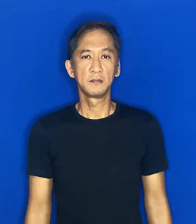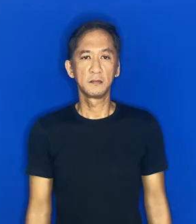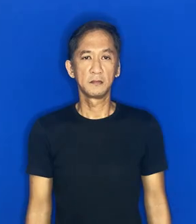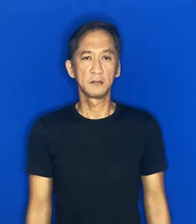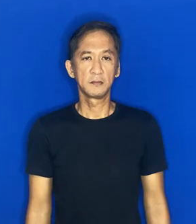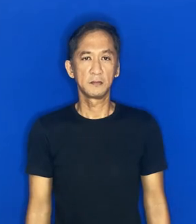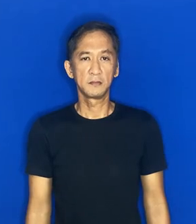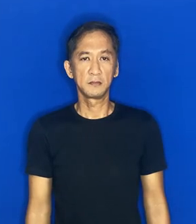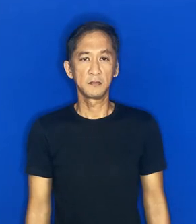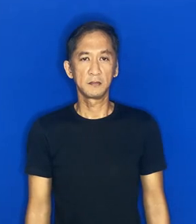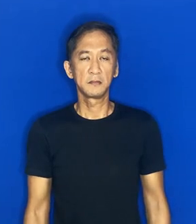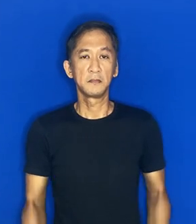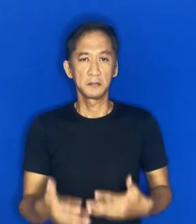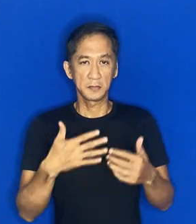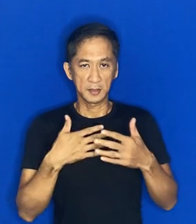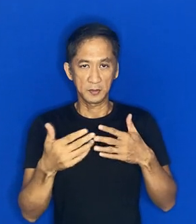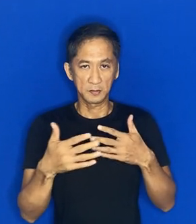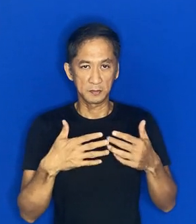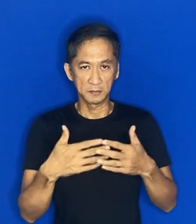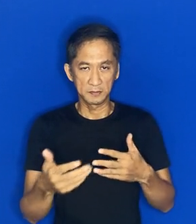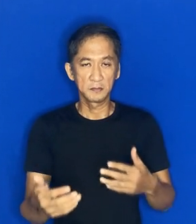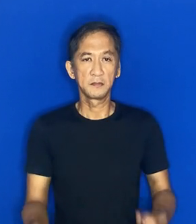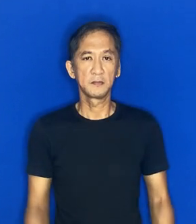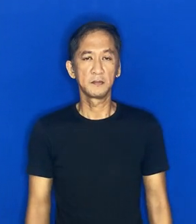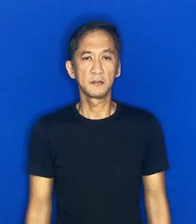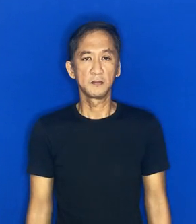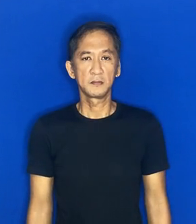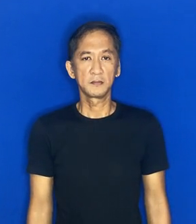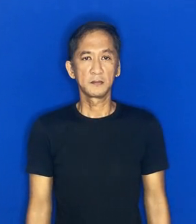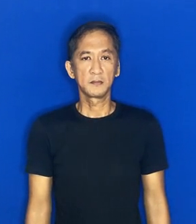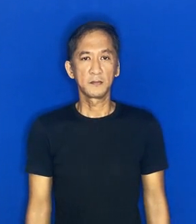brown